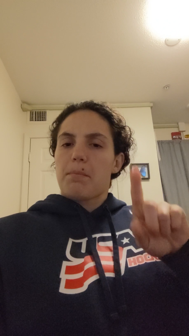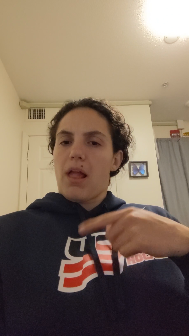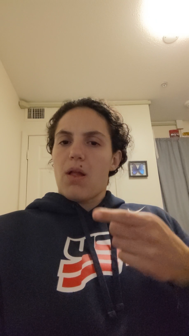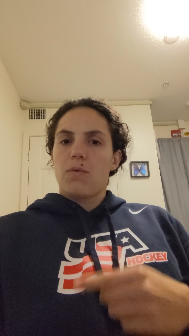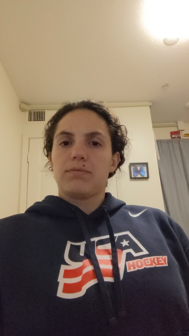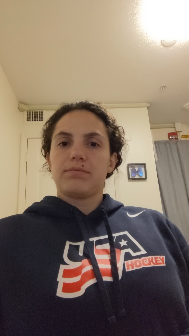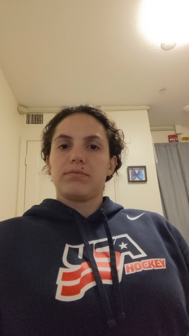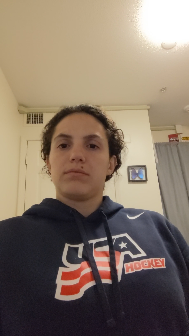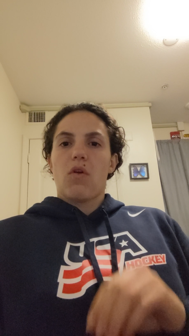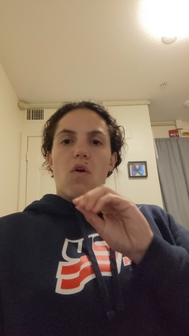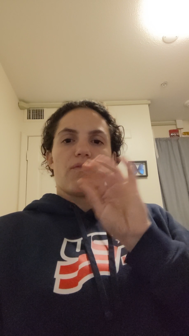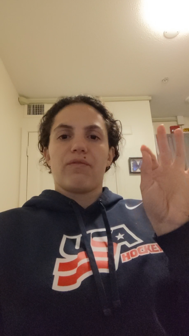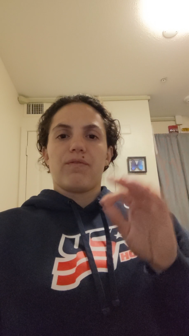off